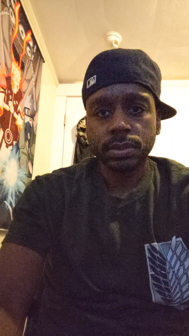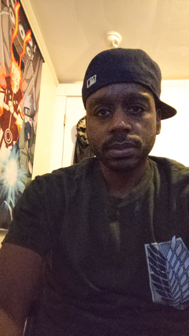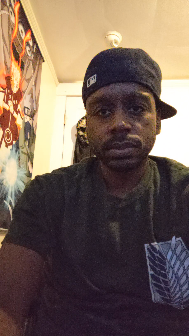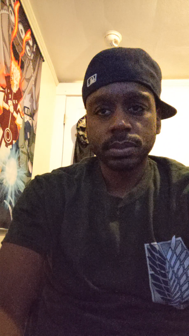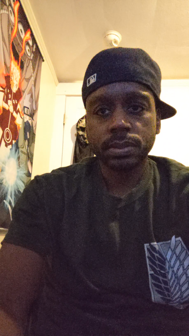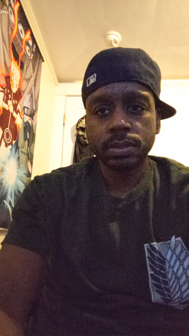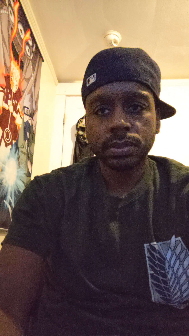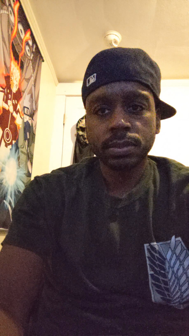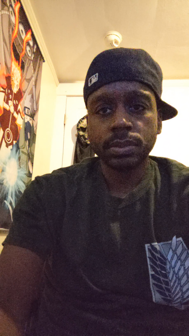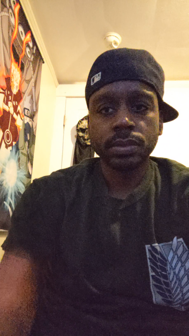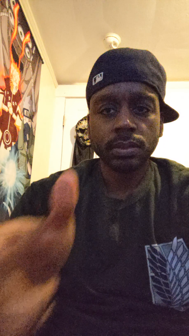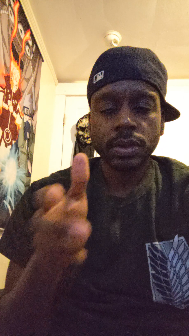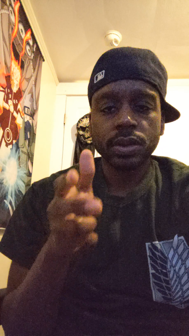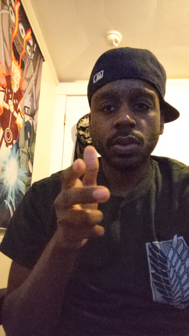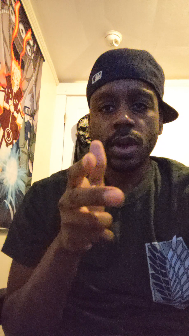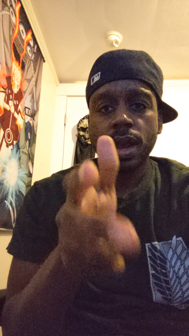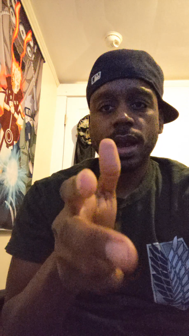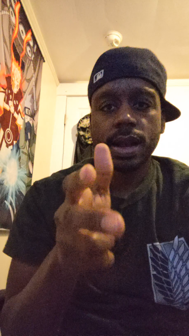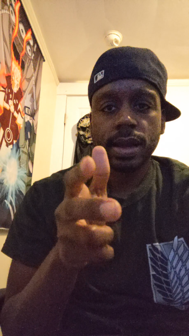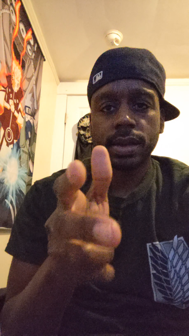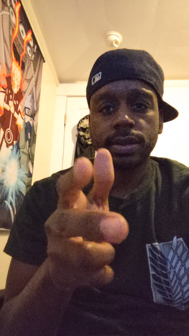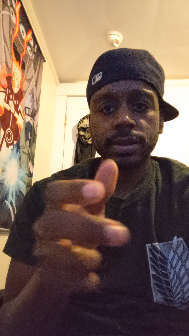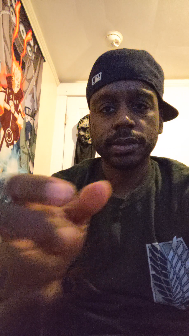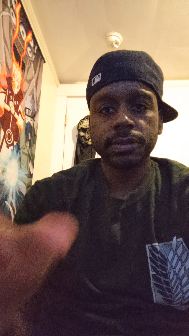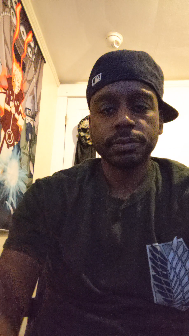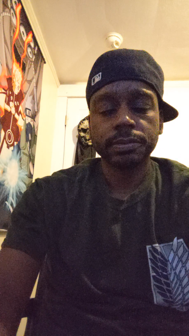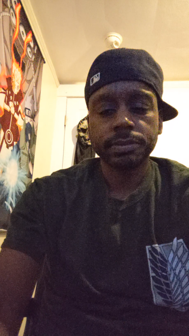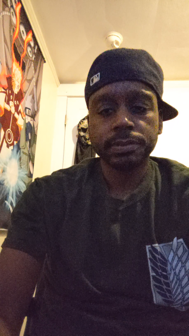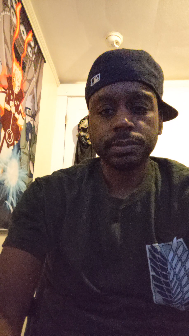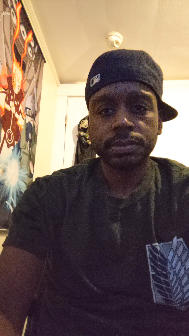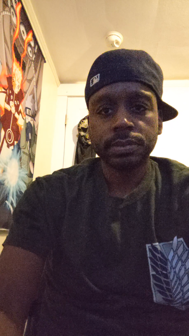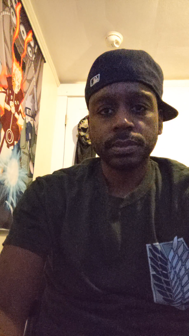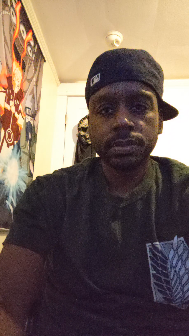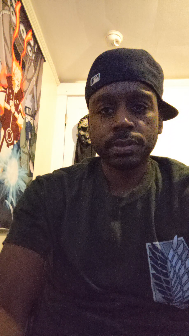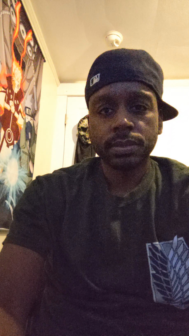garage